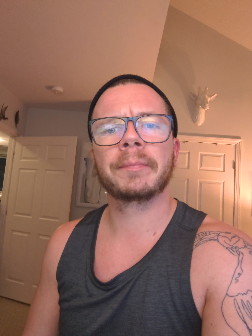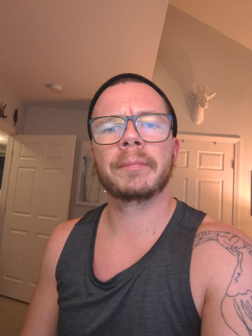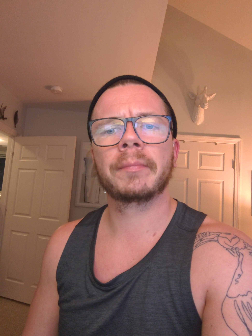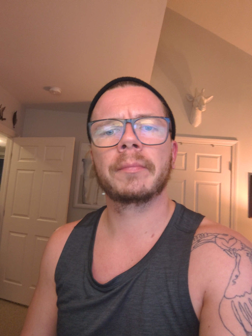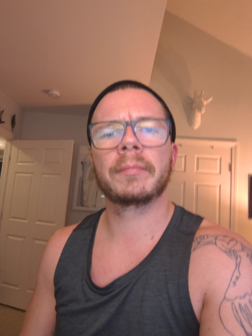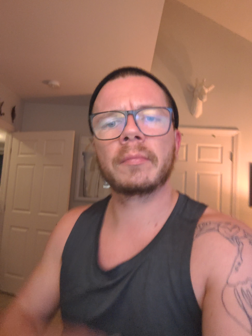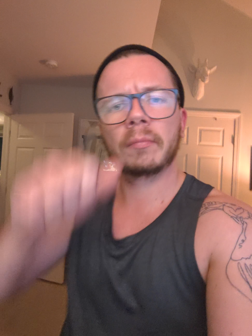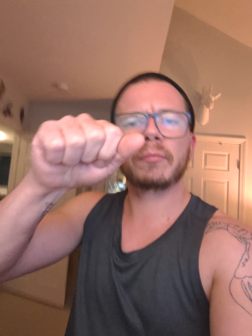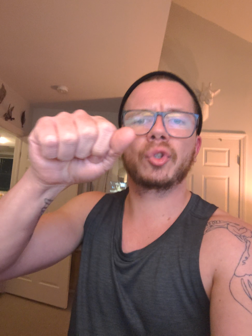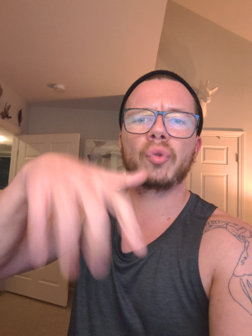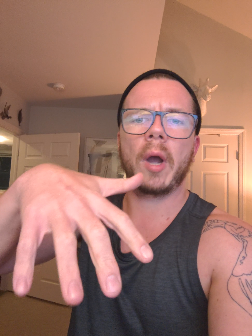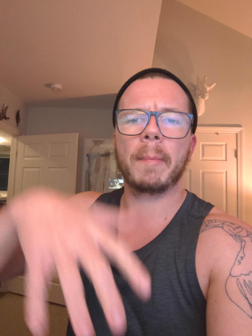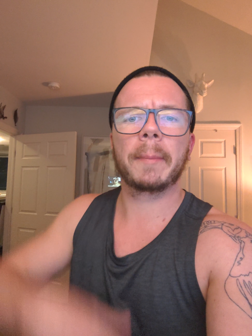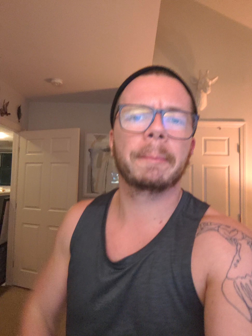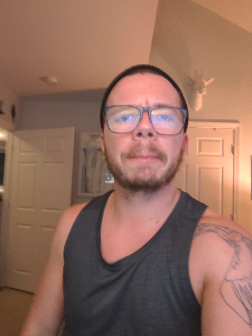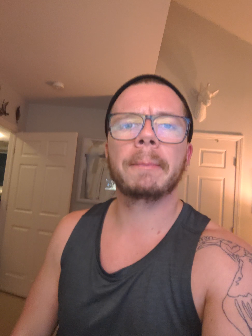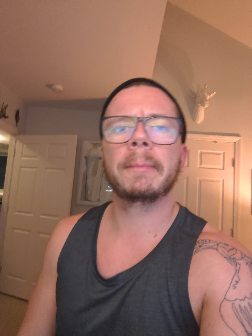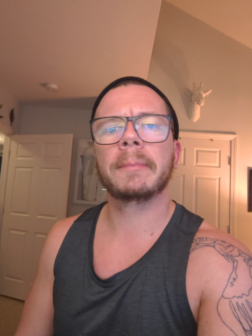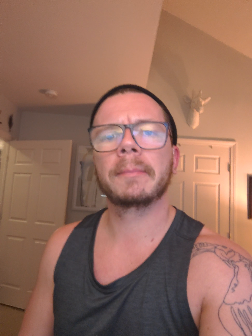drop